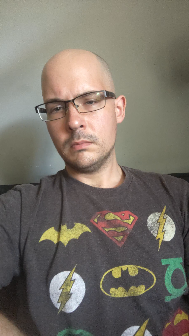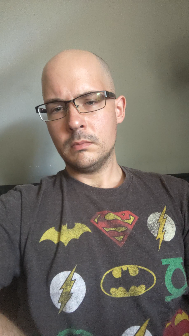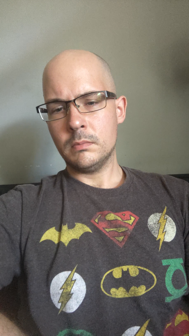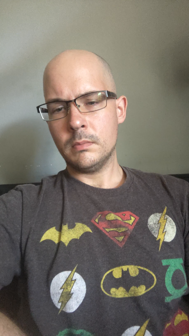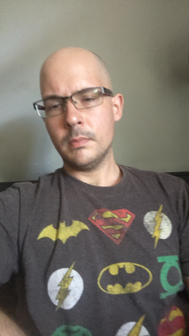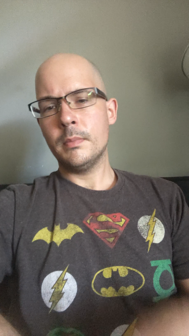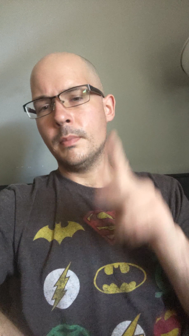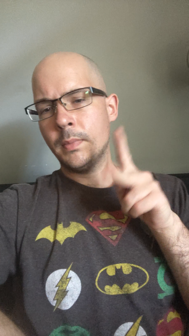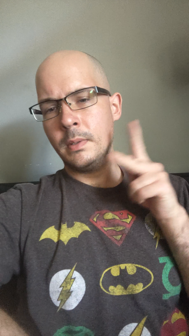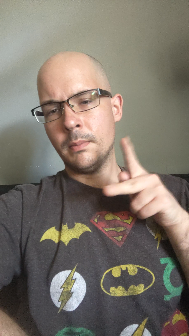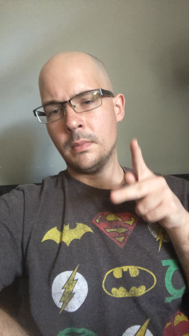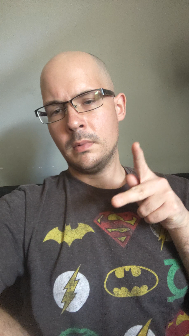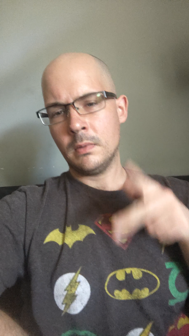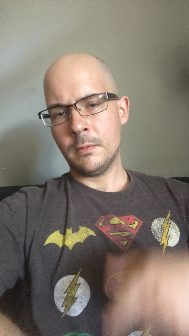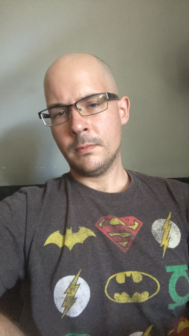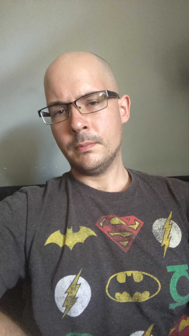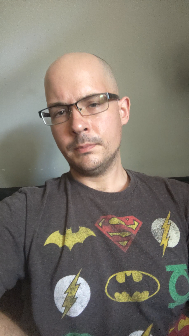people